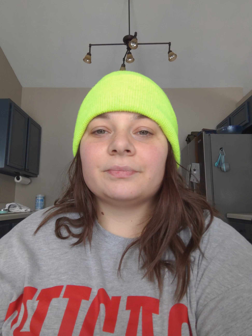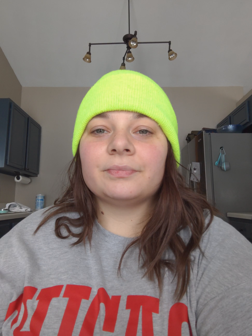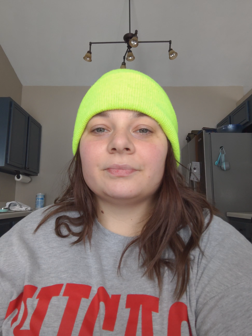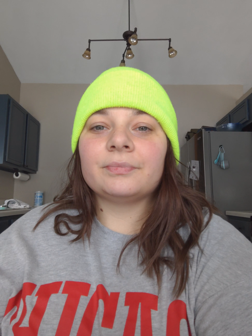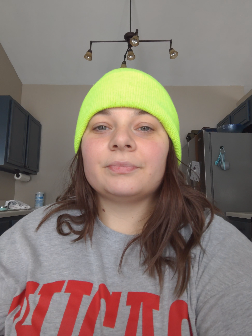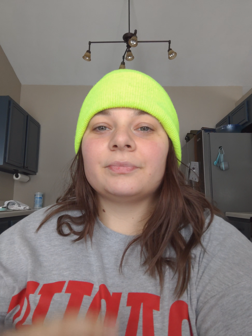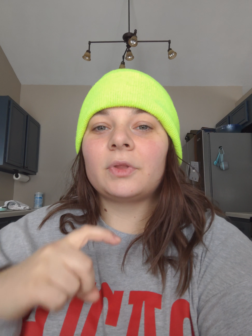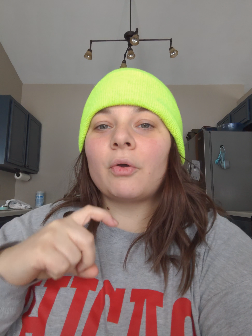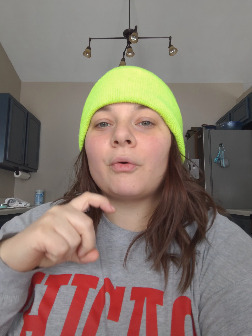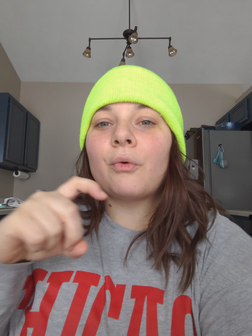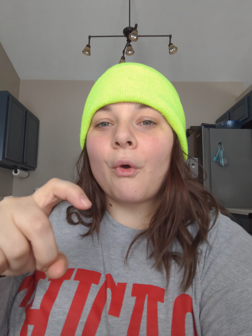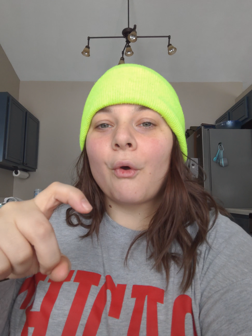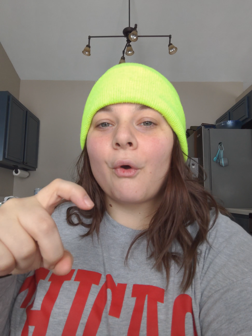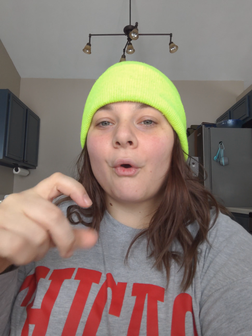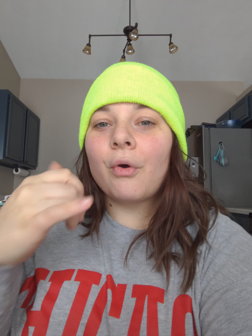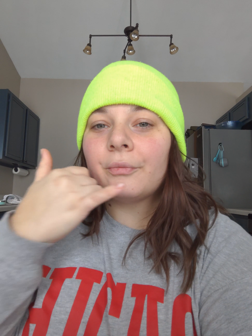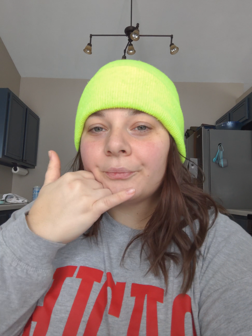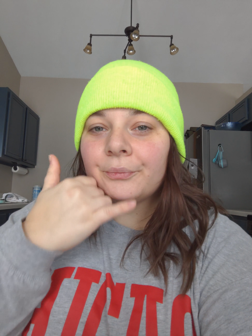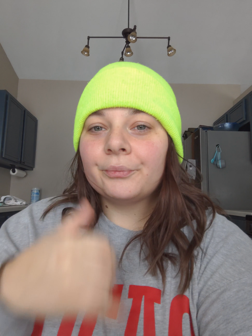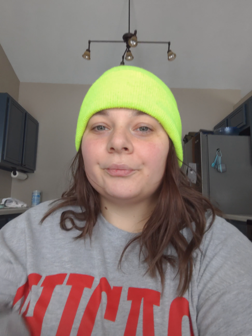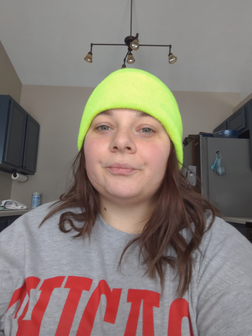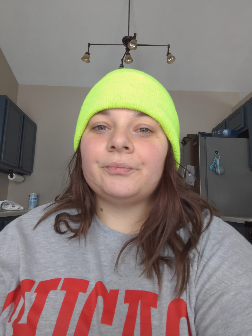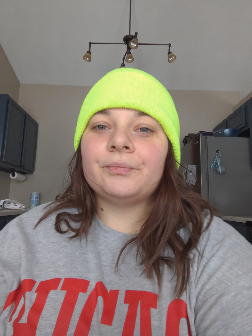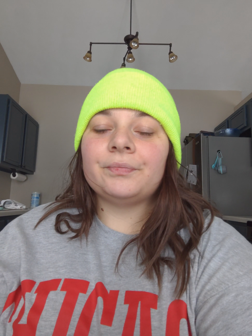call on the phone